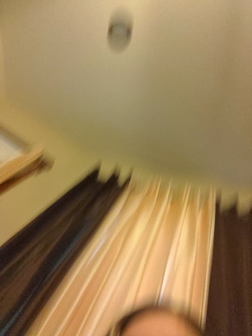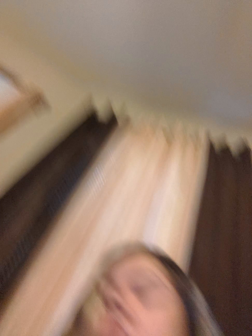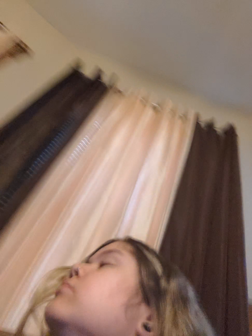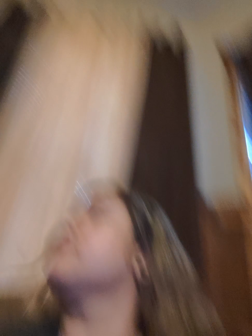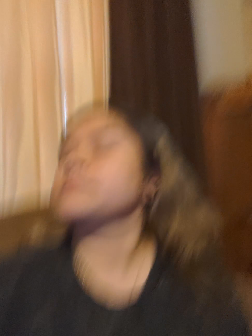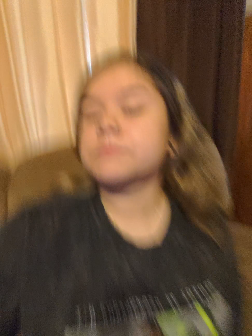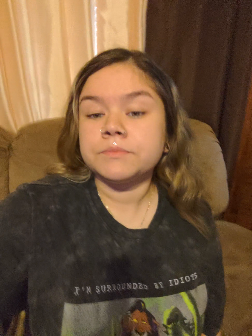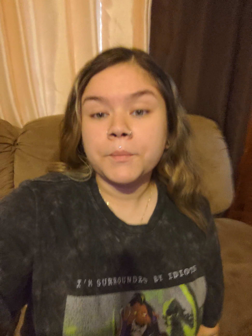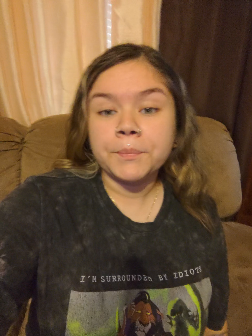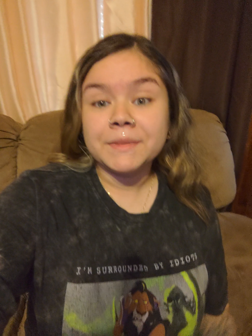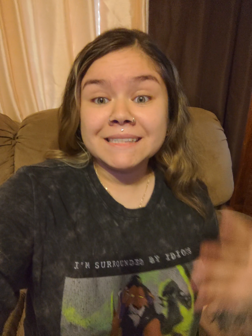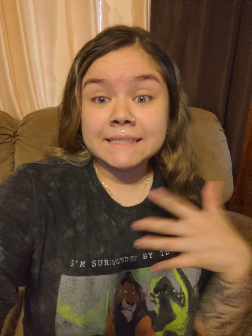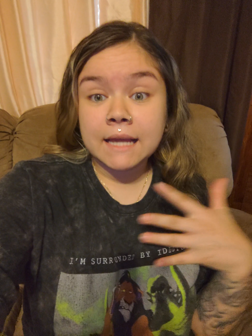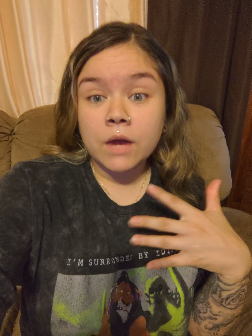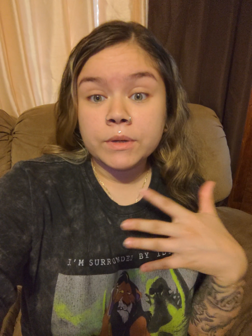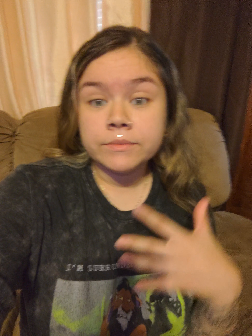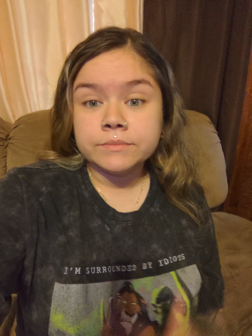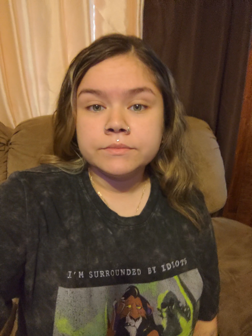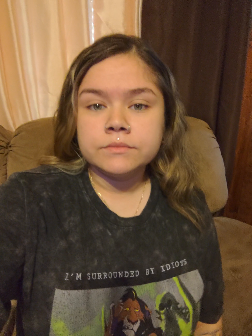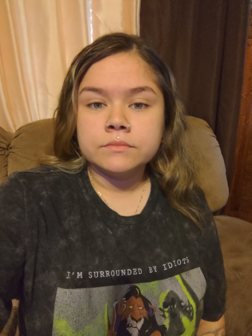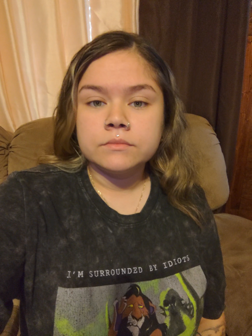scared